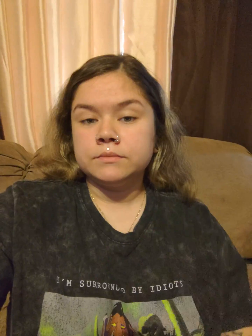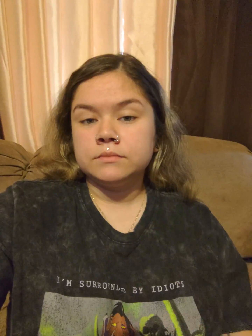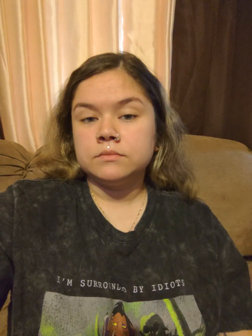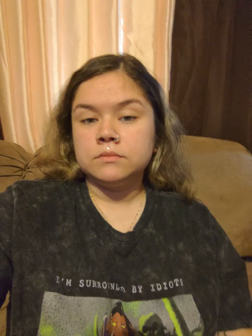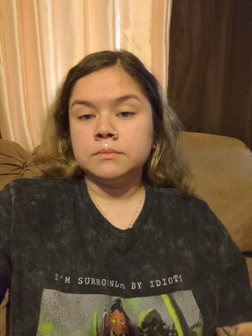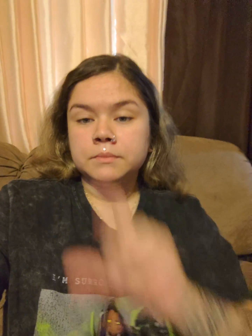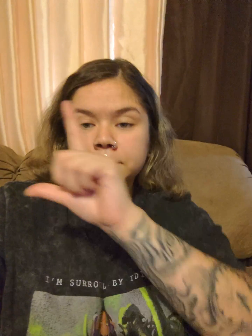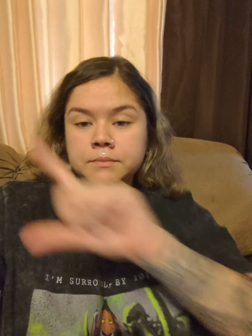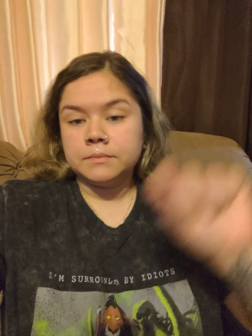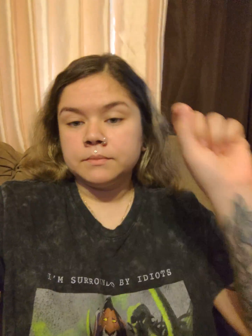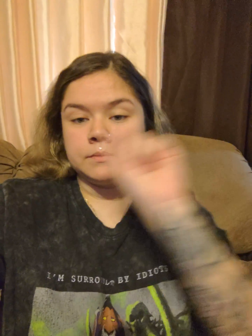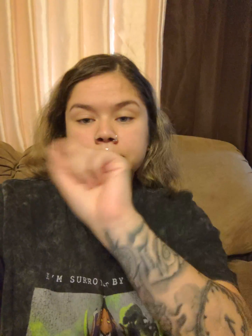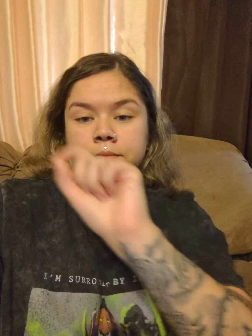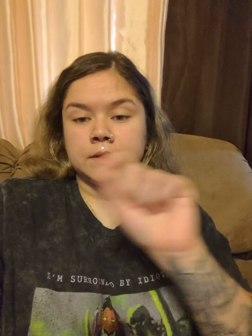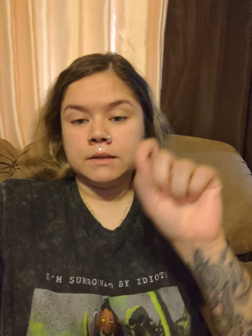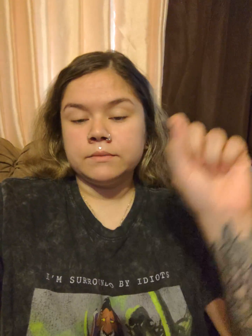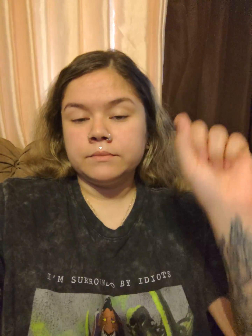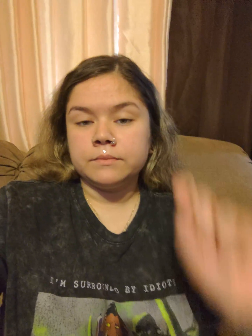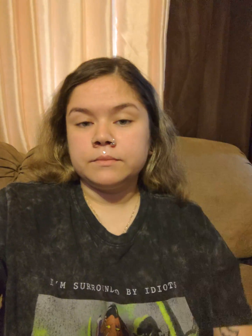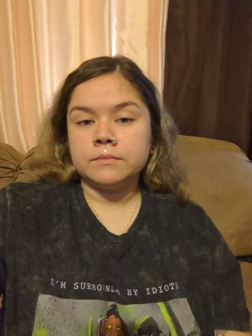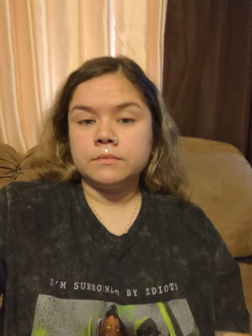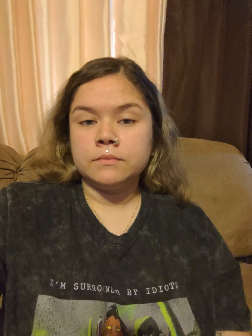peas